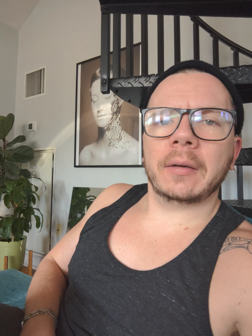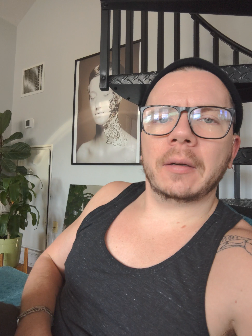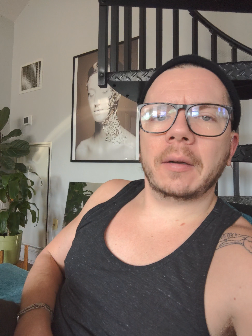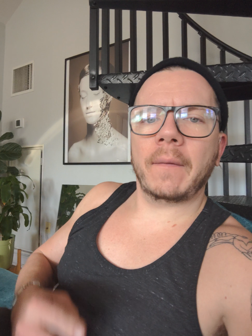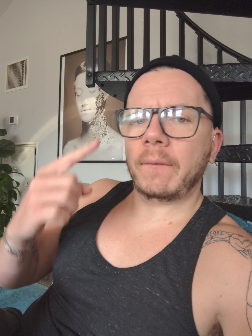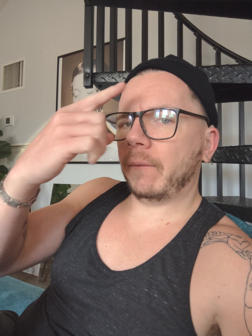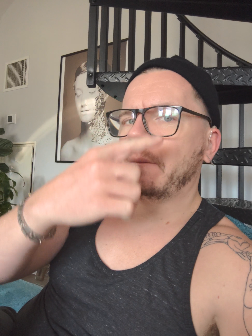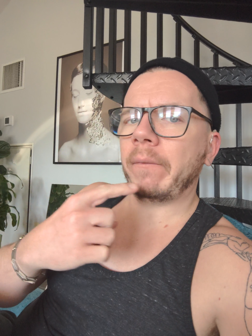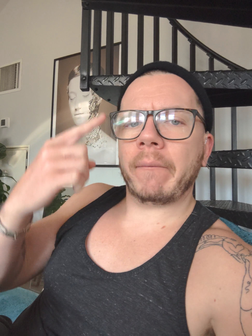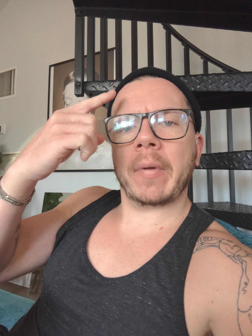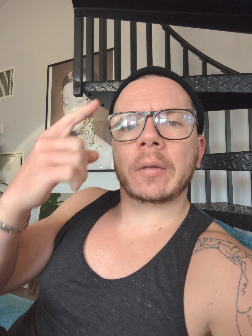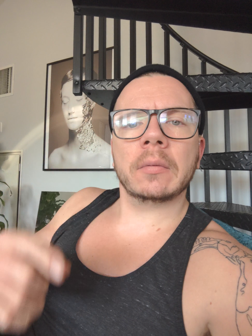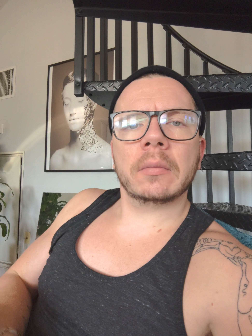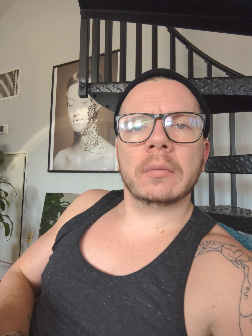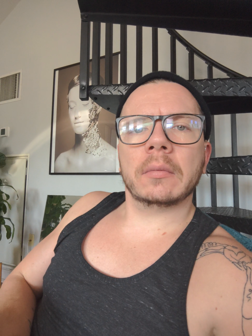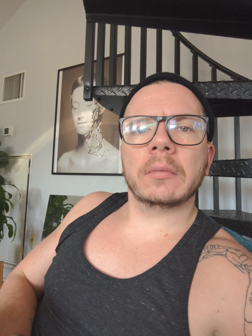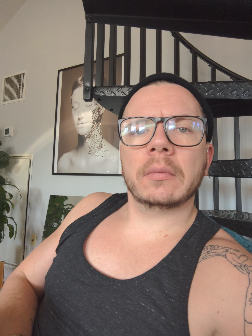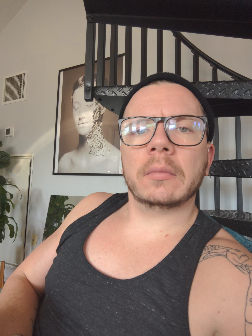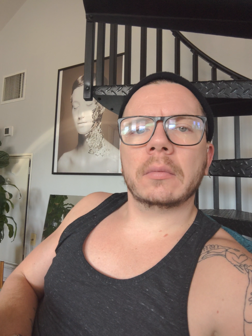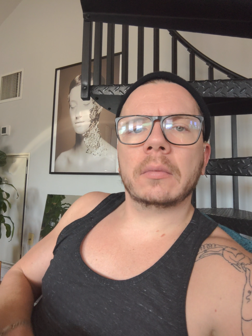face